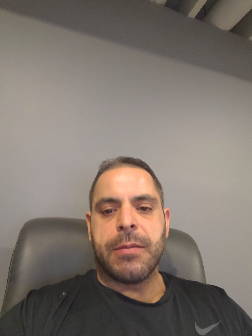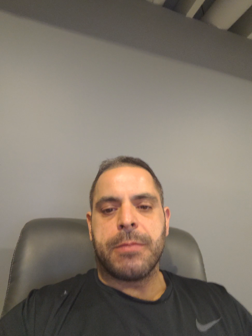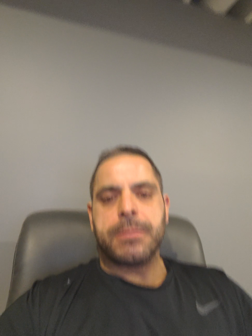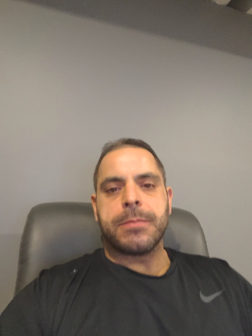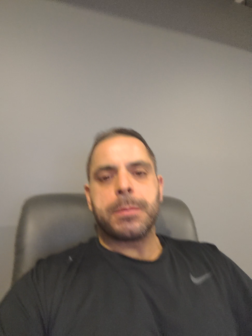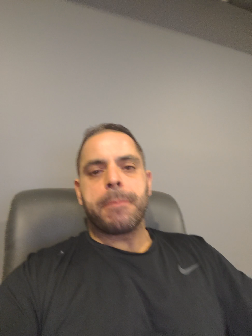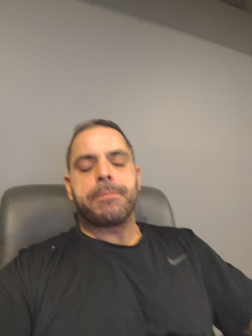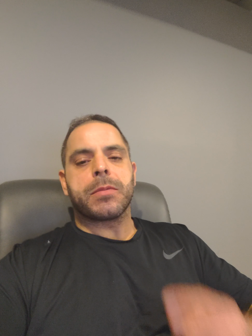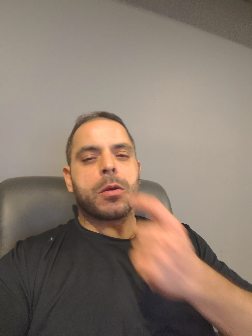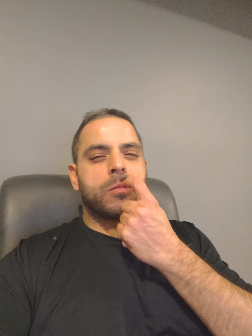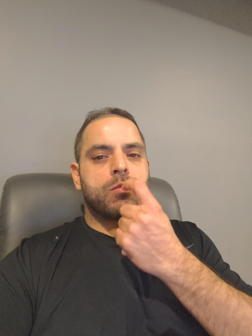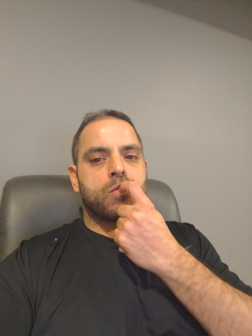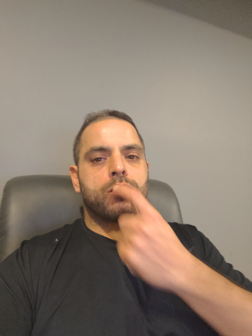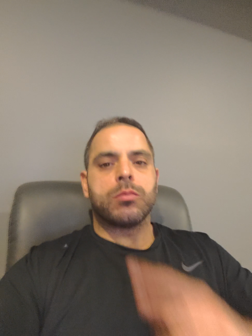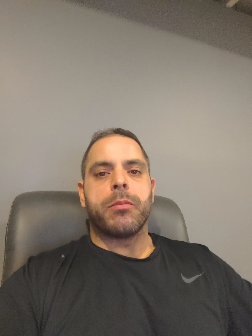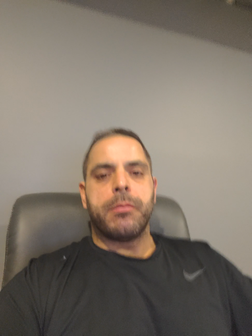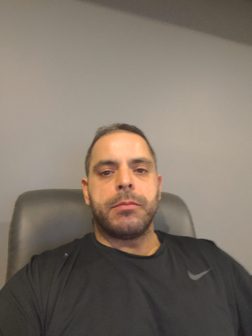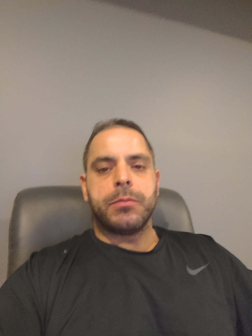tooth